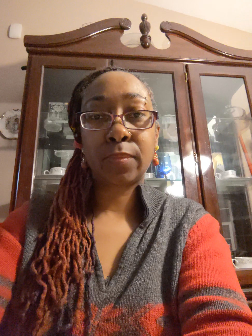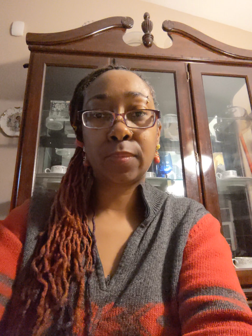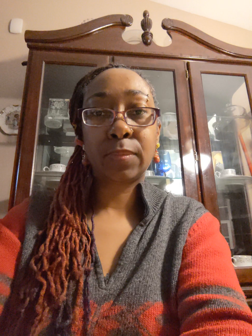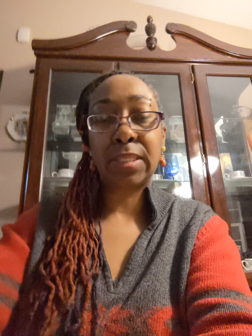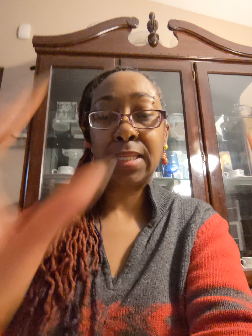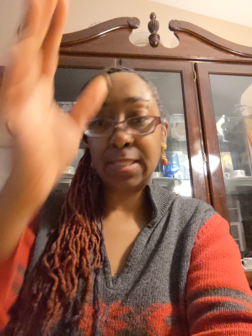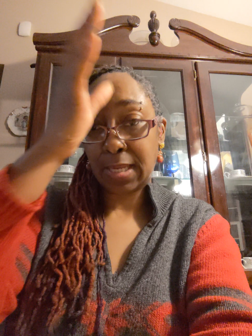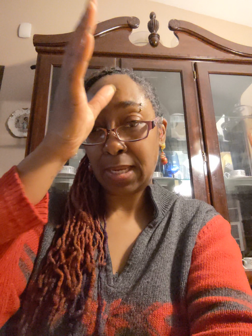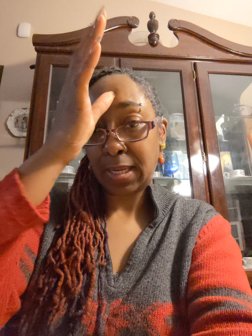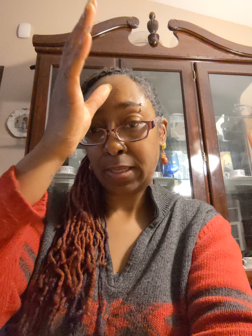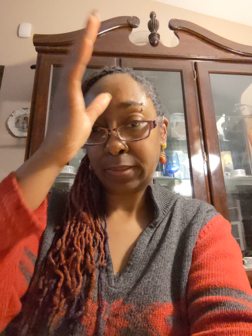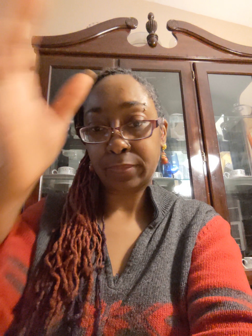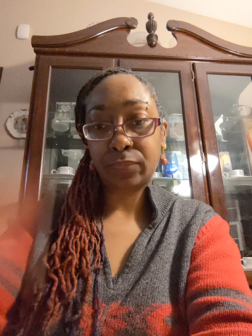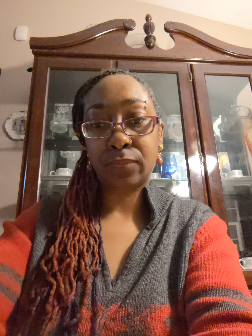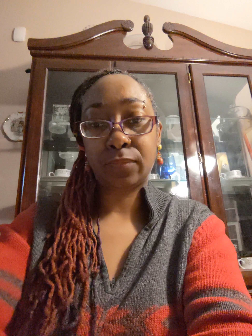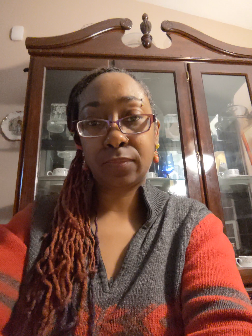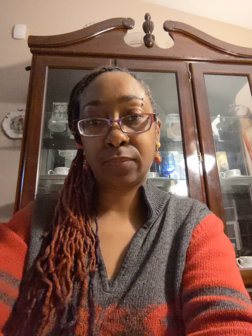dad